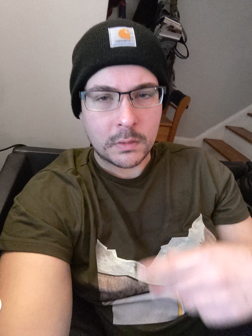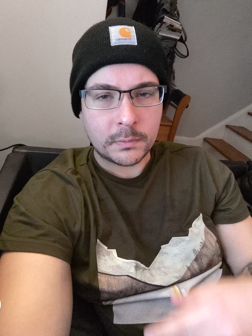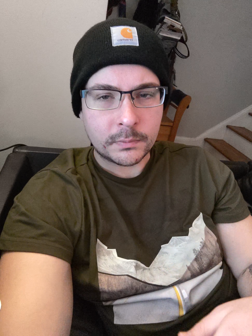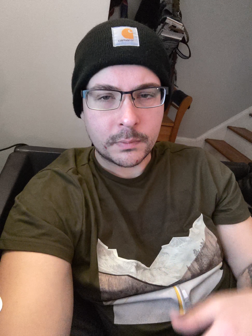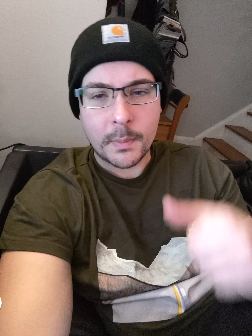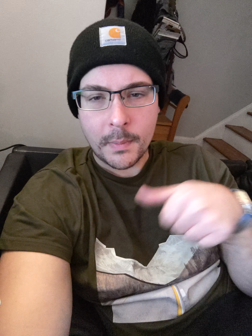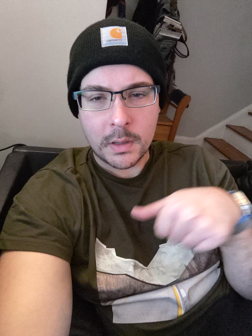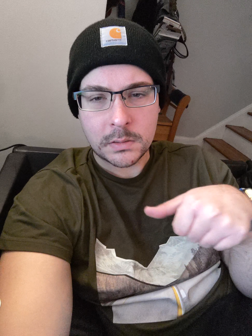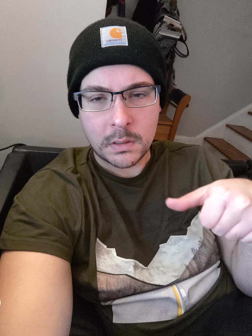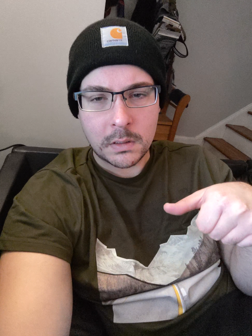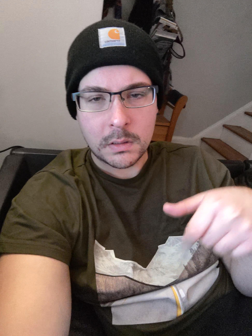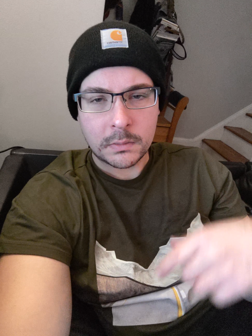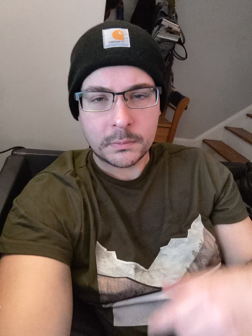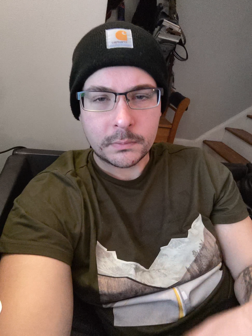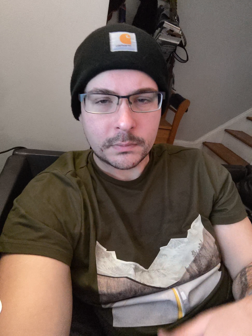puzzle